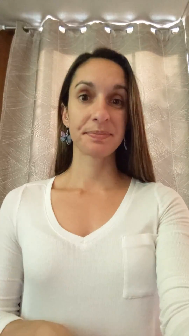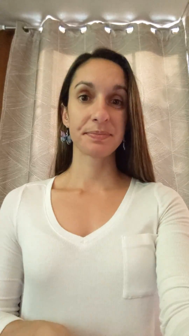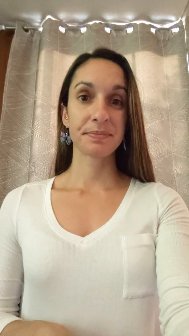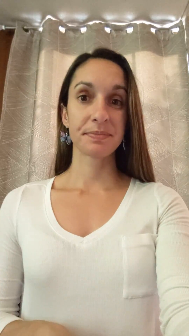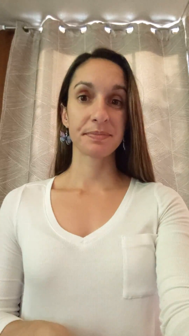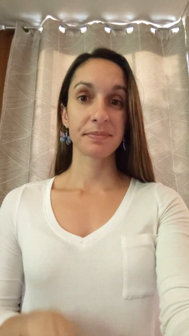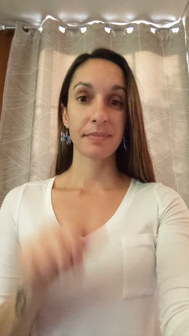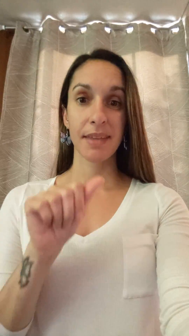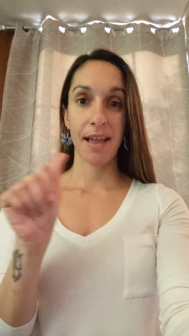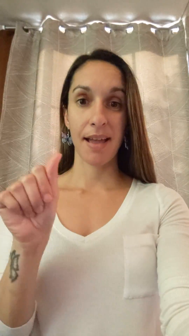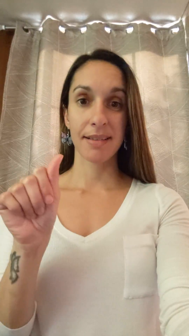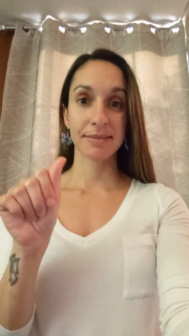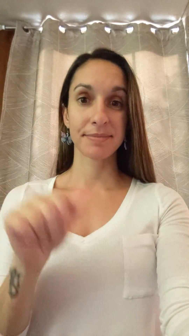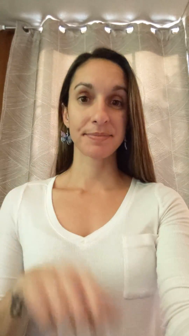a